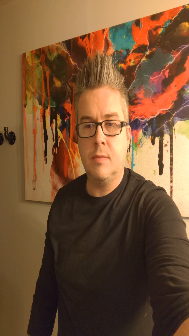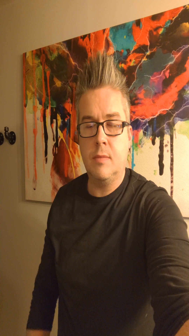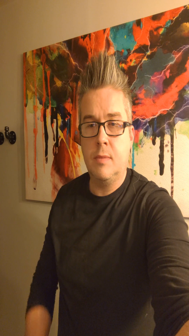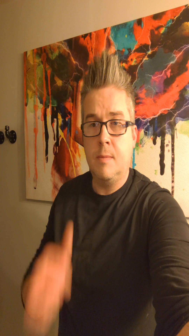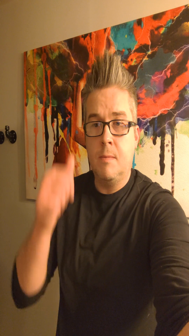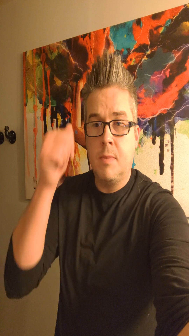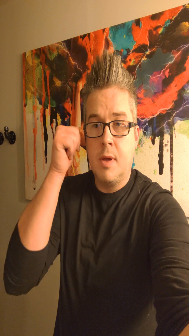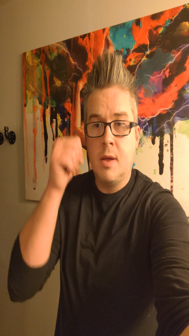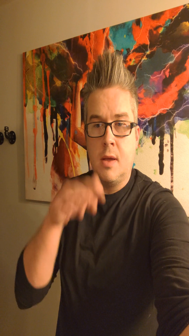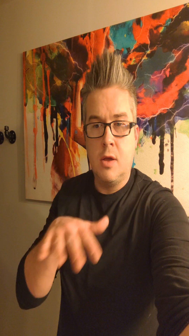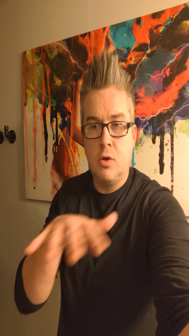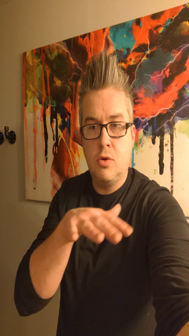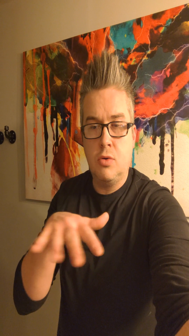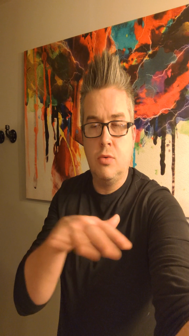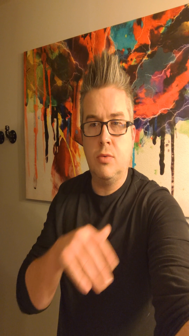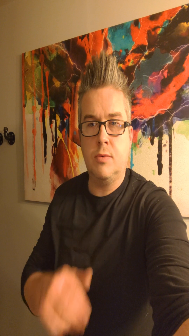backyard